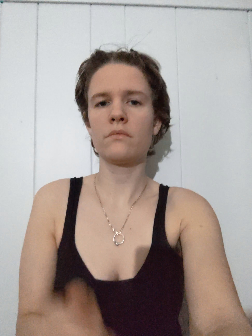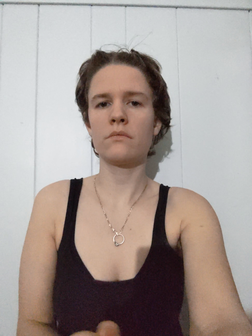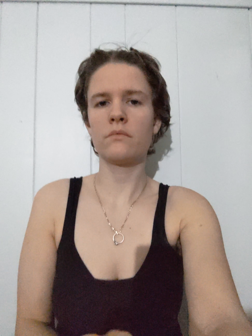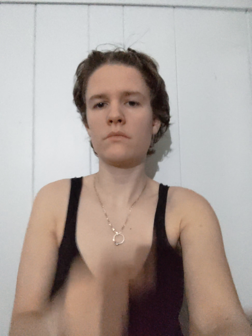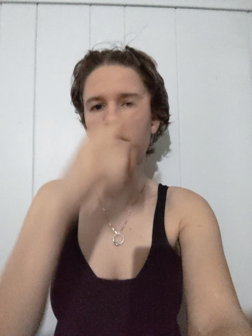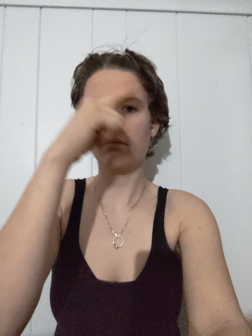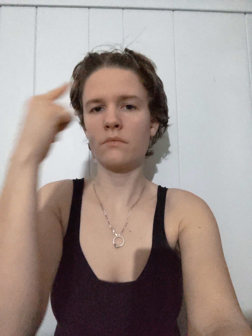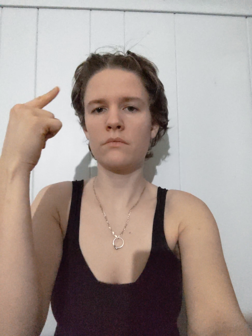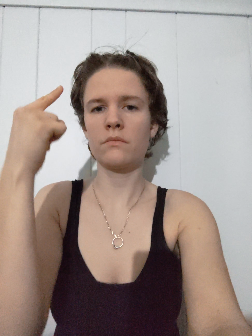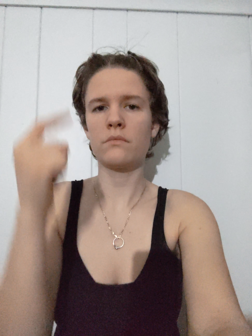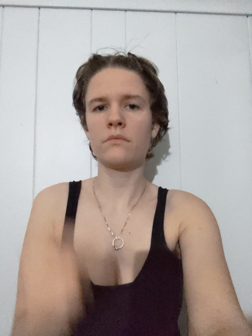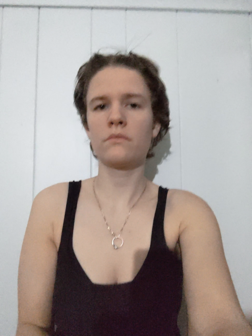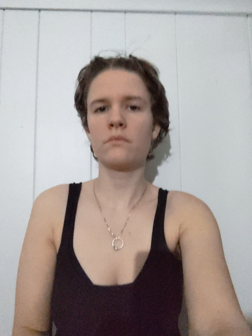black